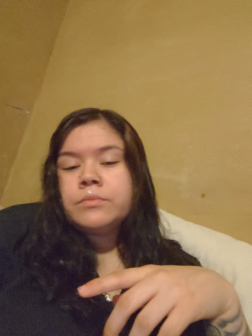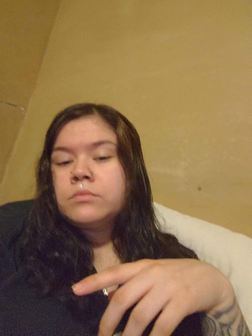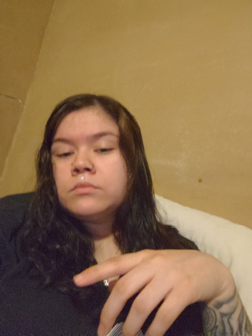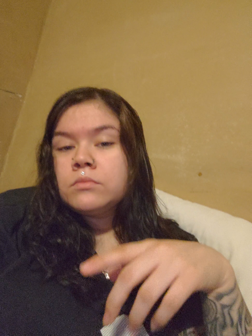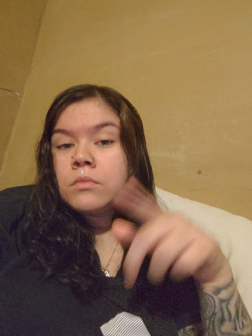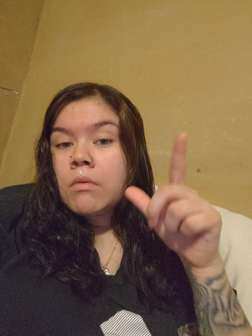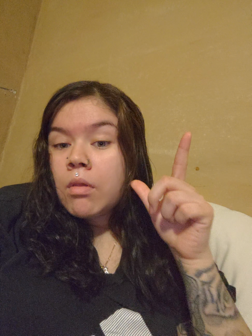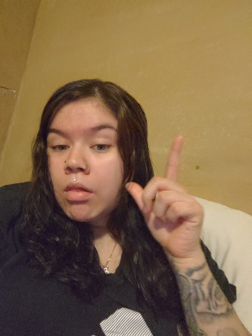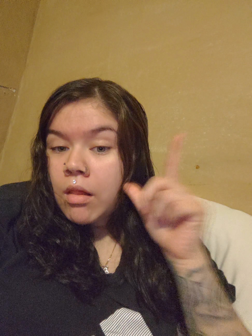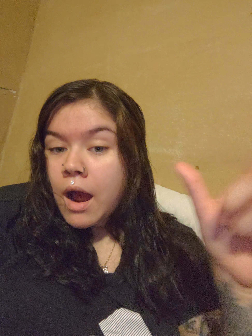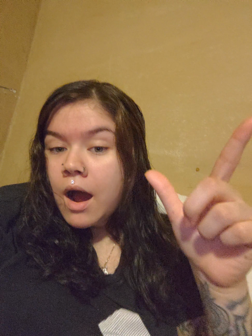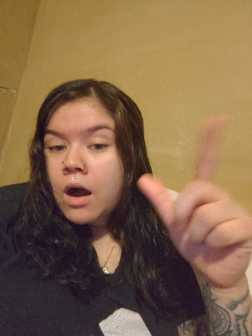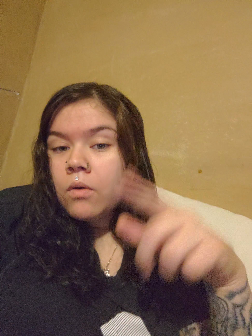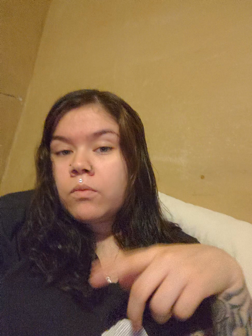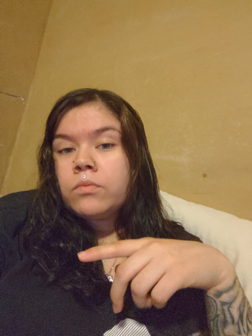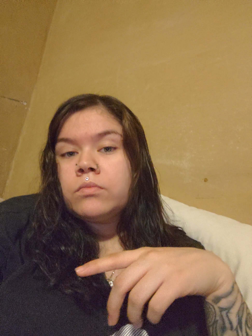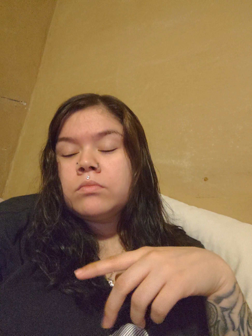loud